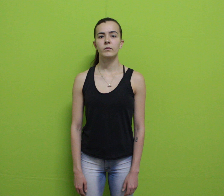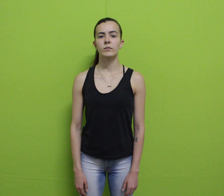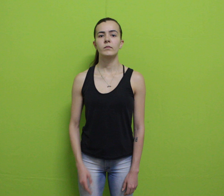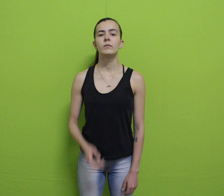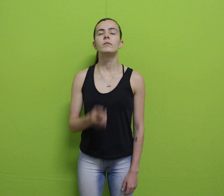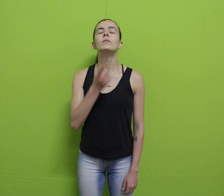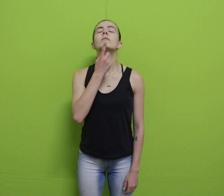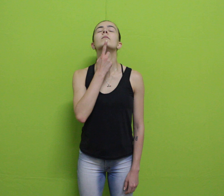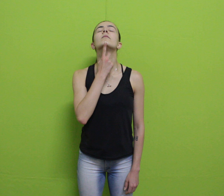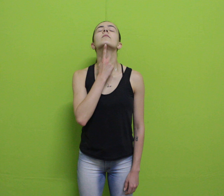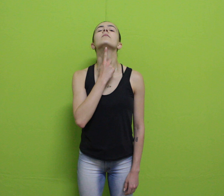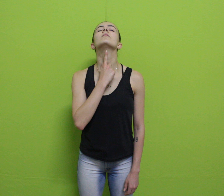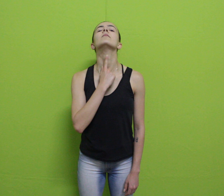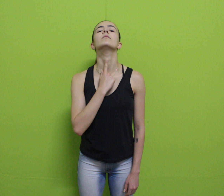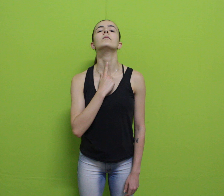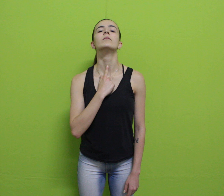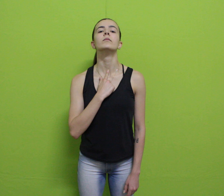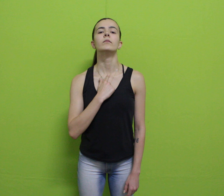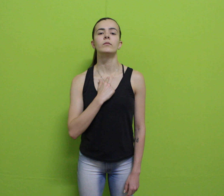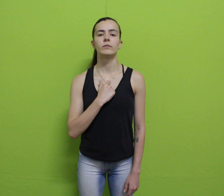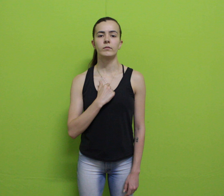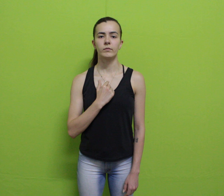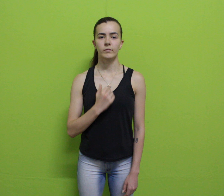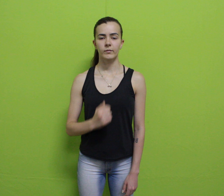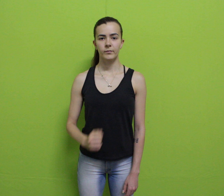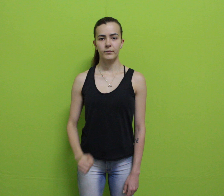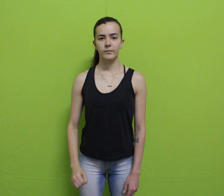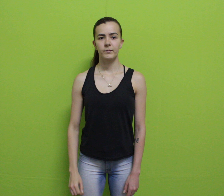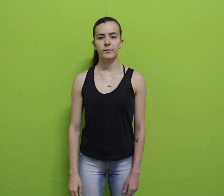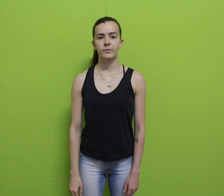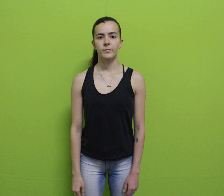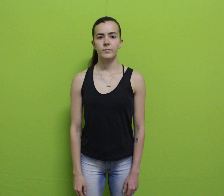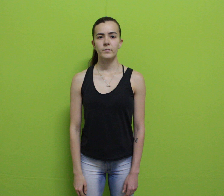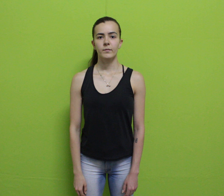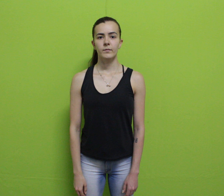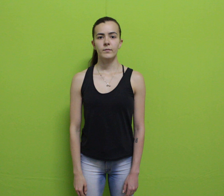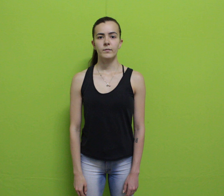vontade